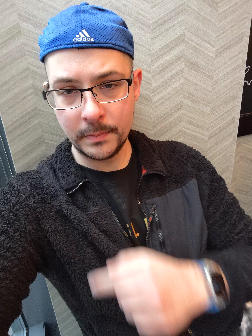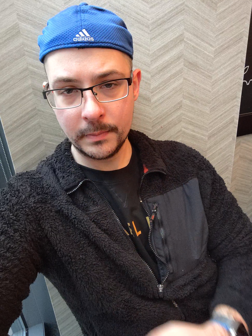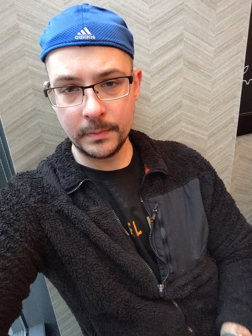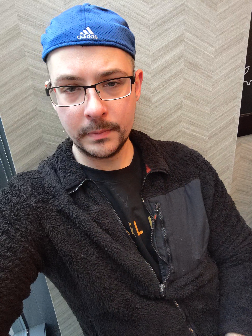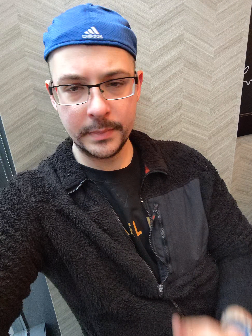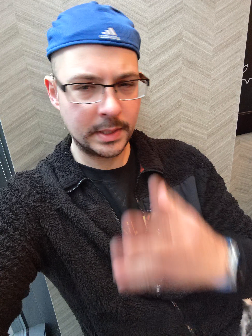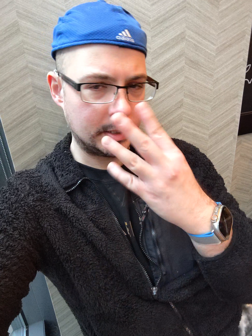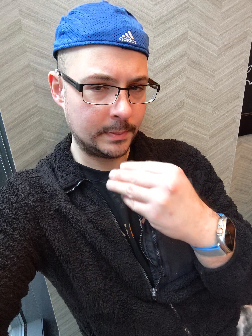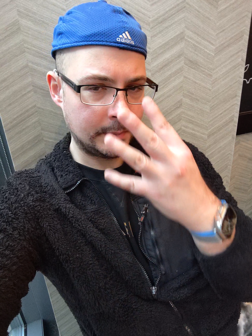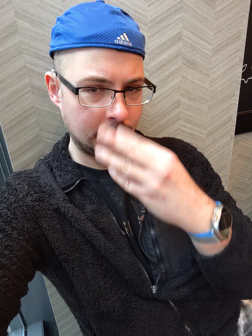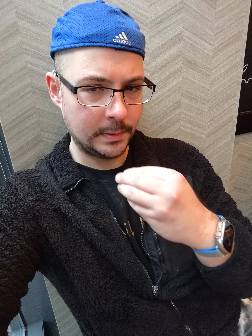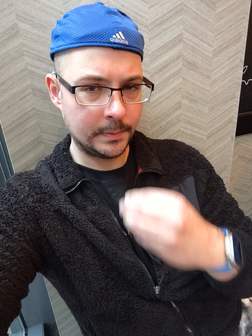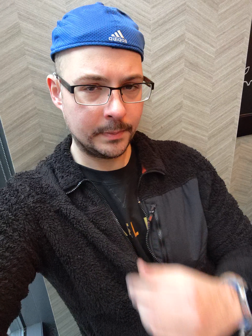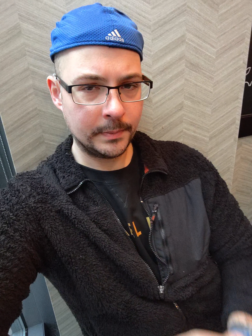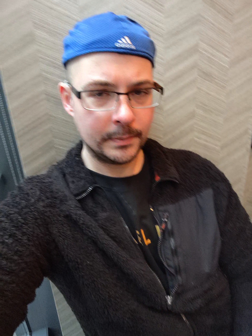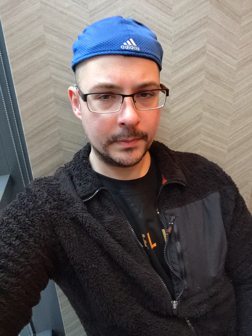sleepy